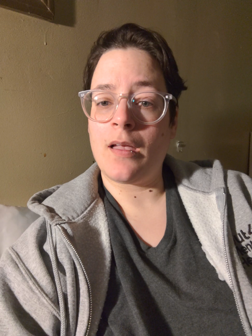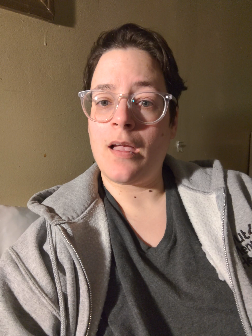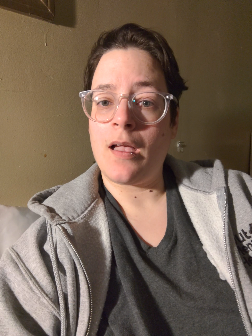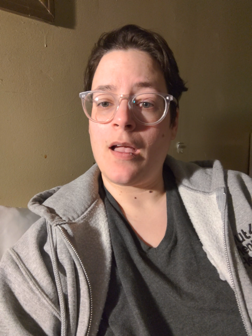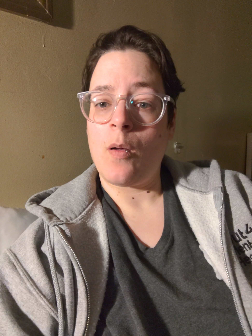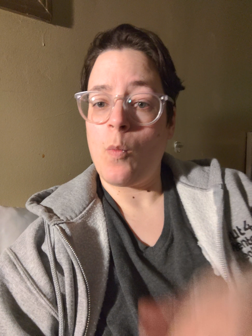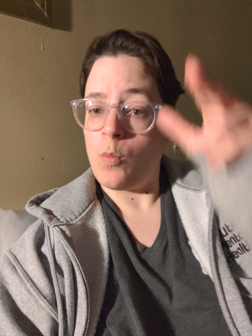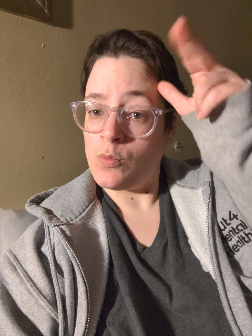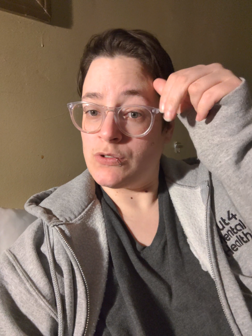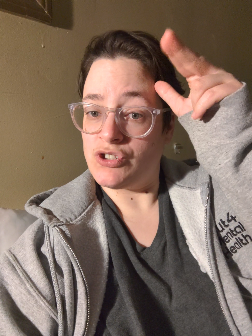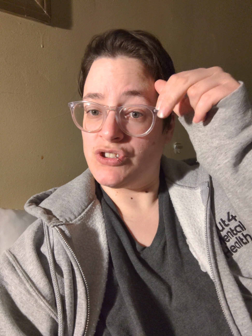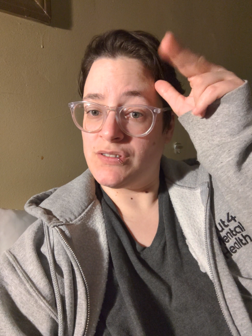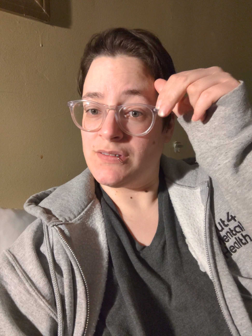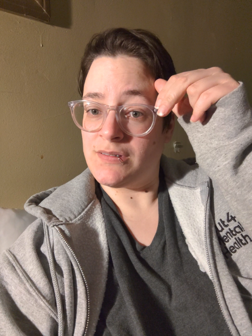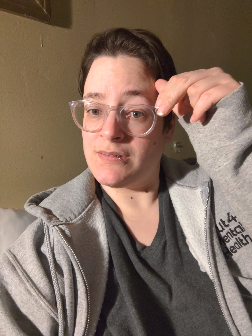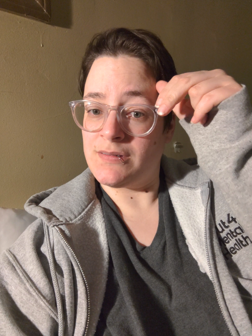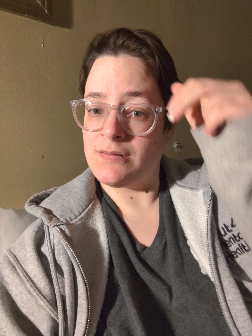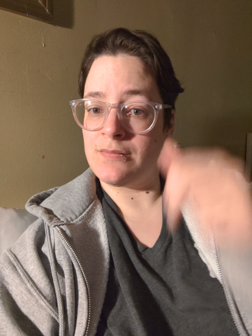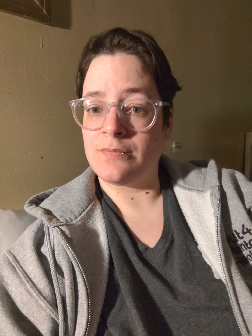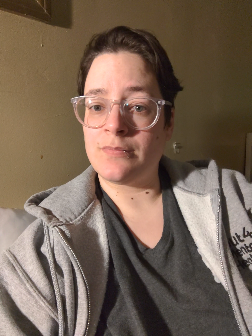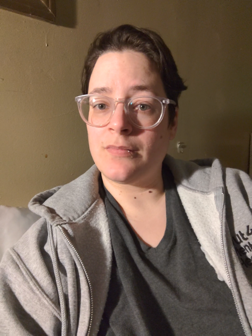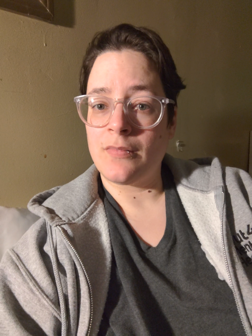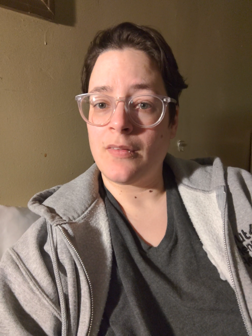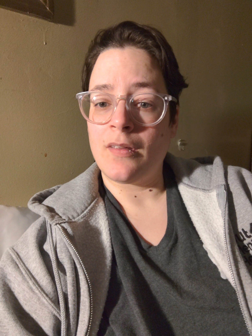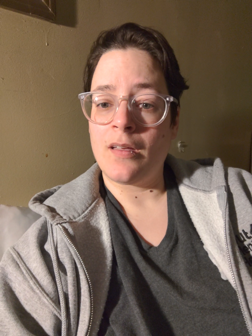horse